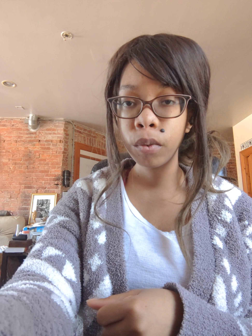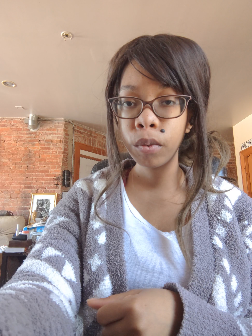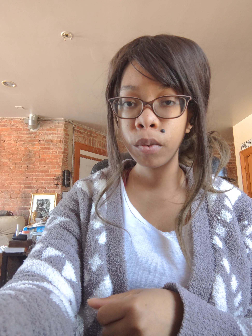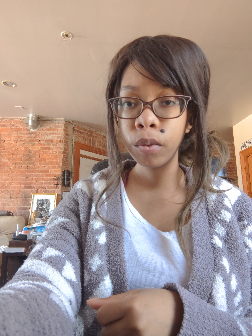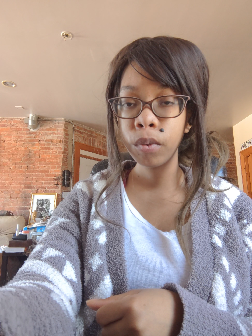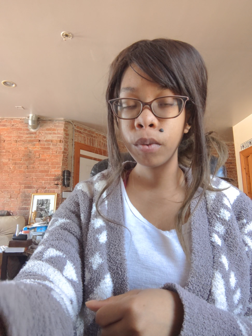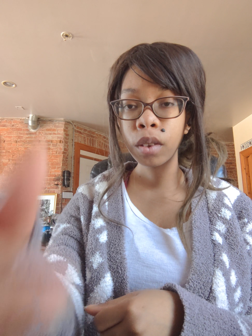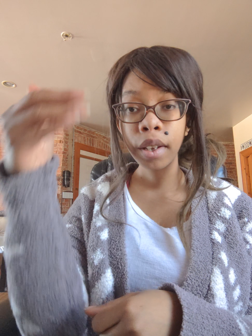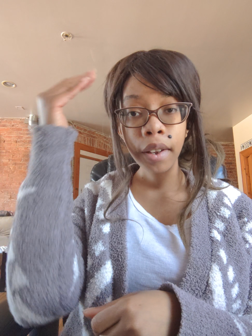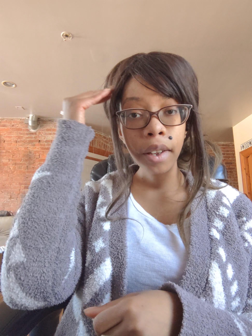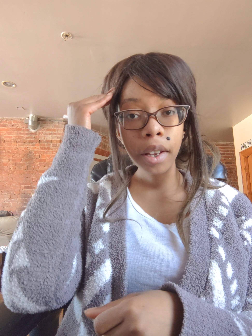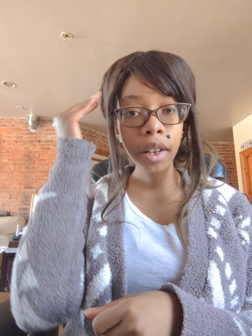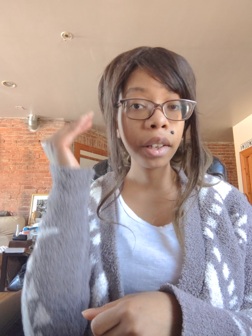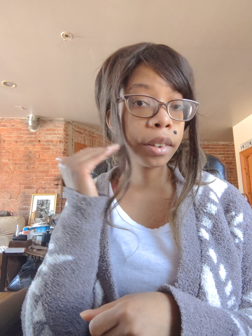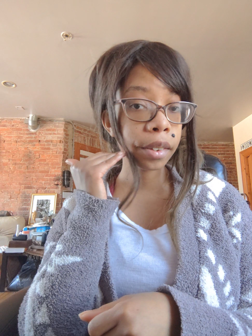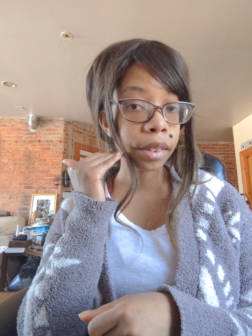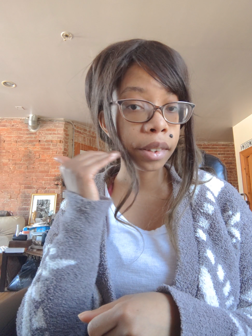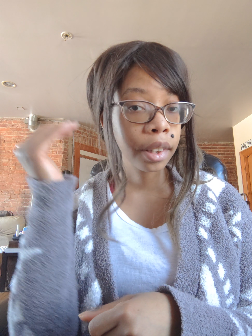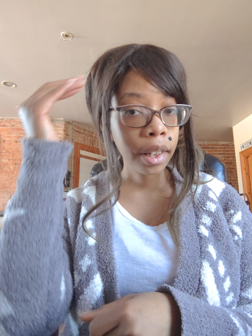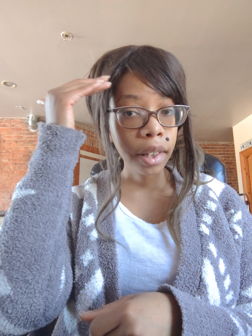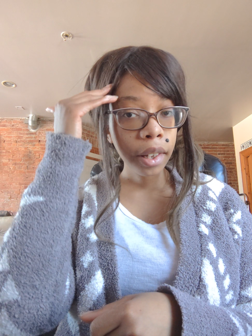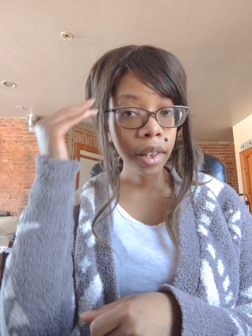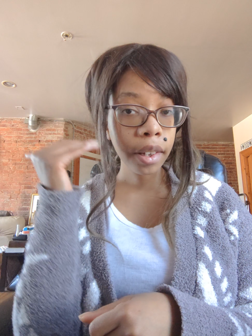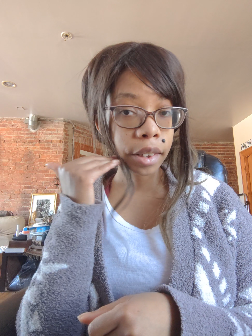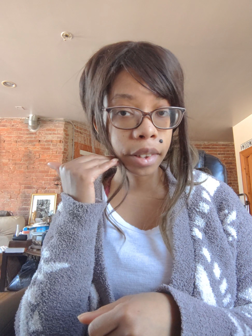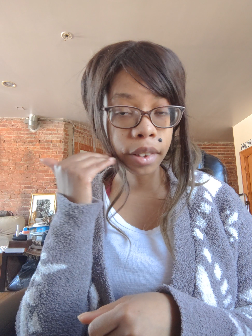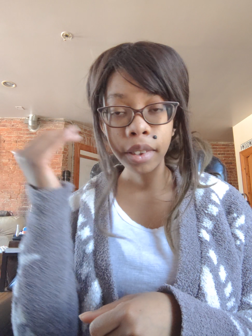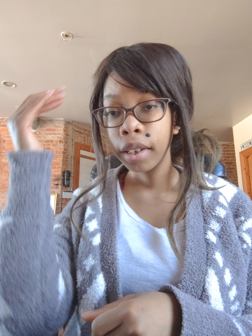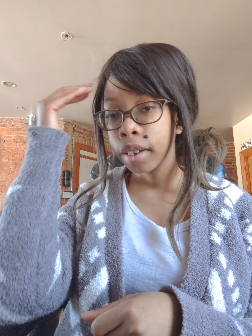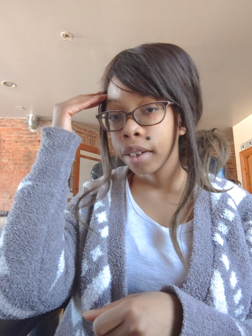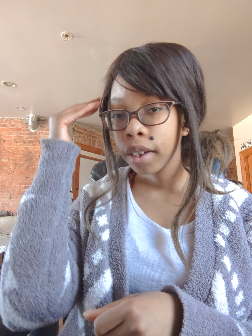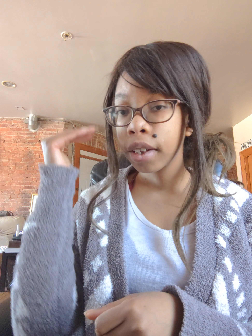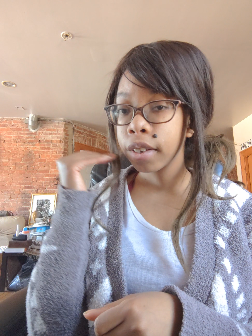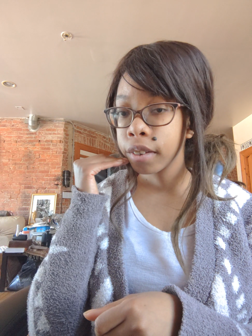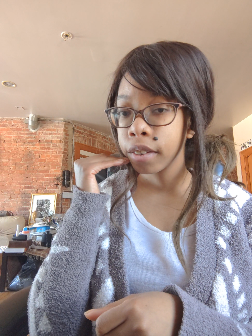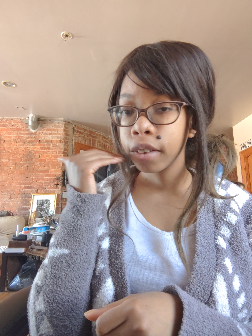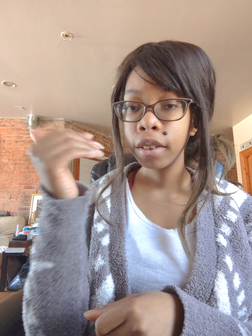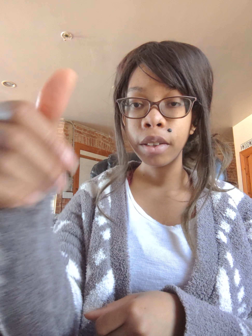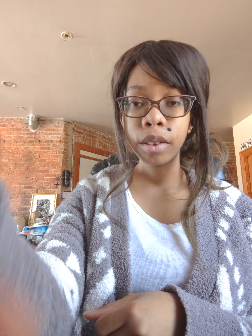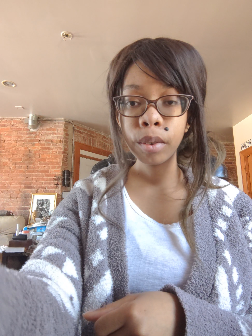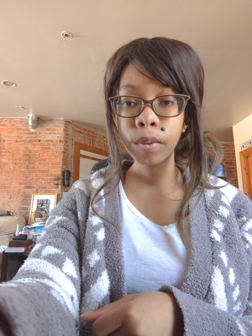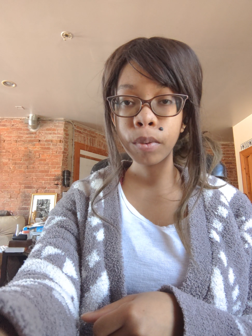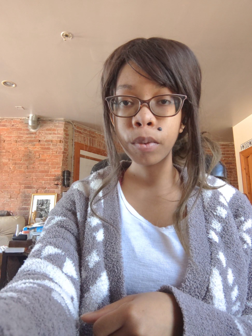head